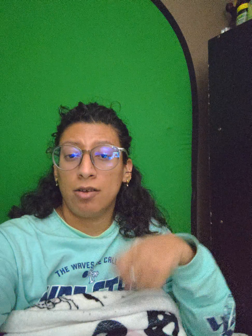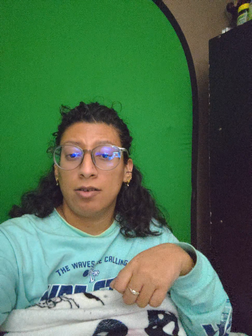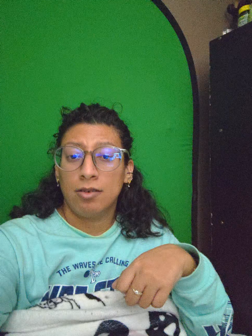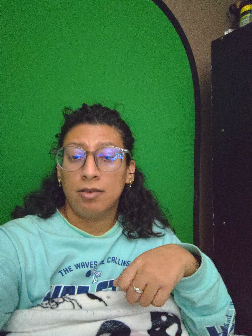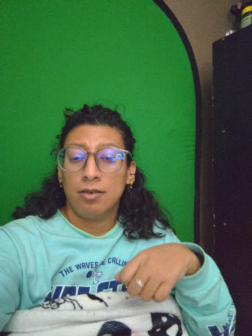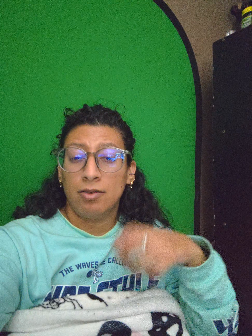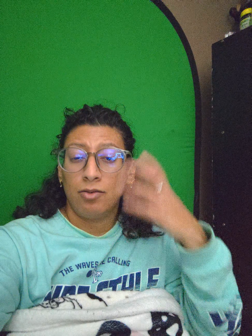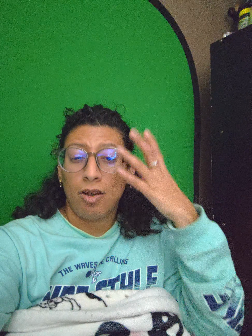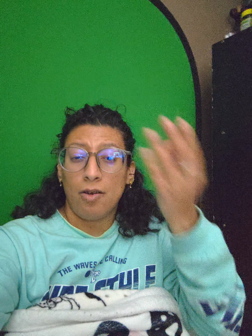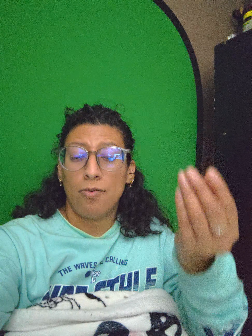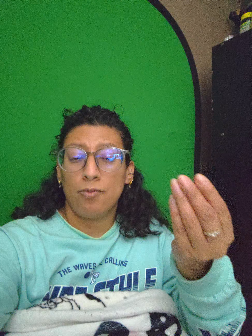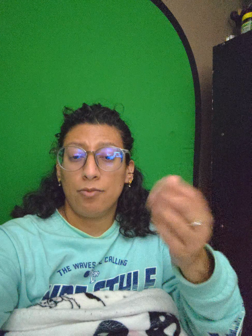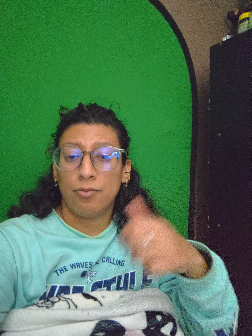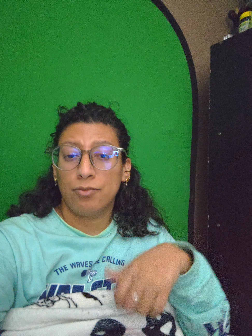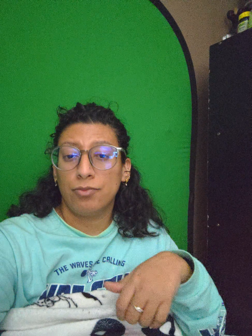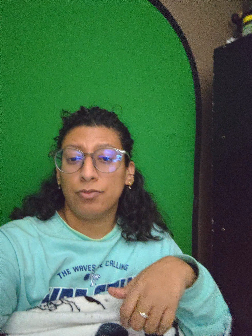go